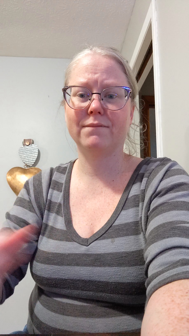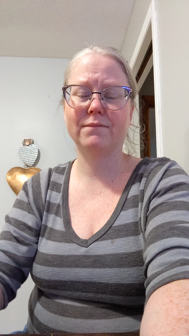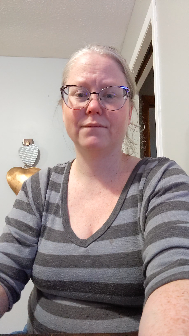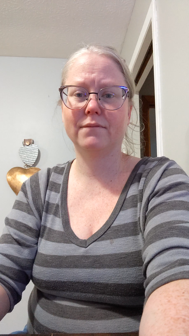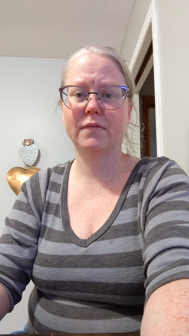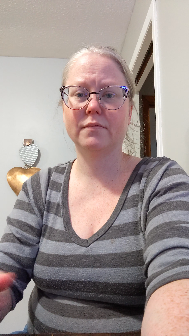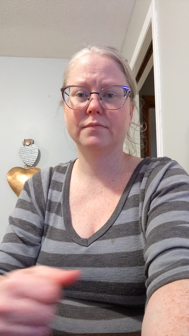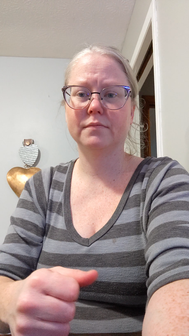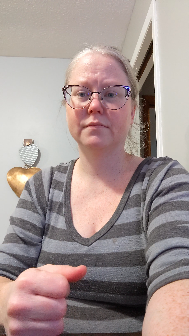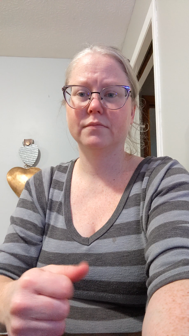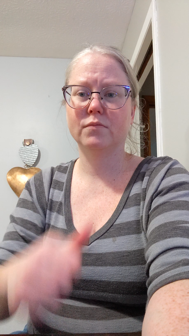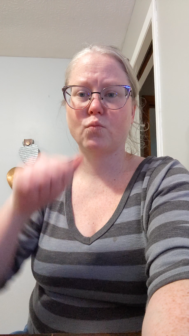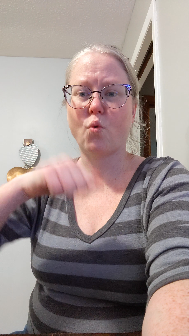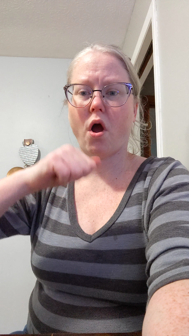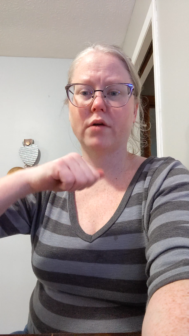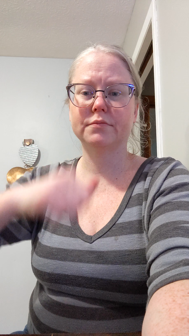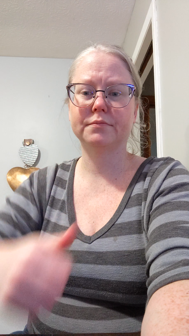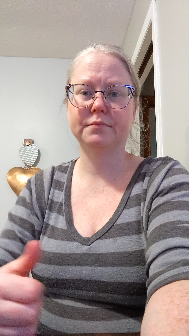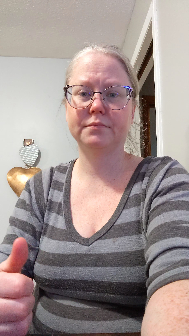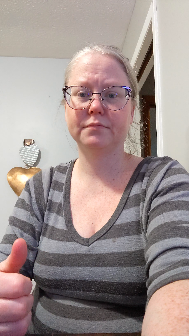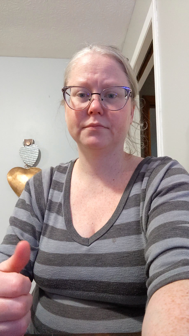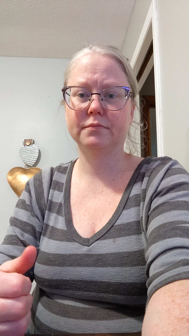rock